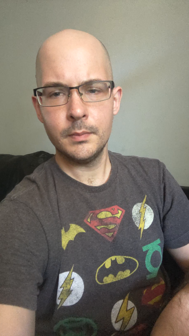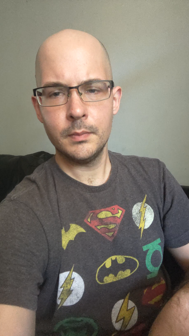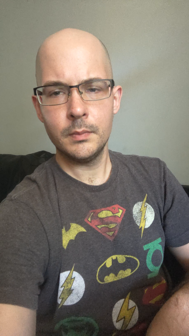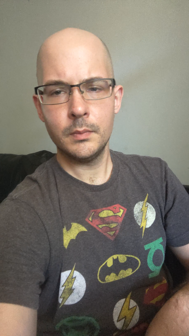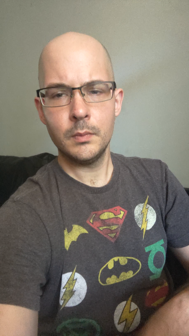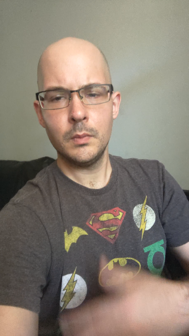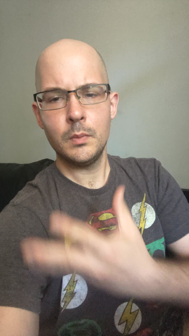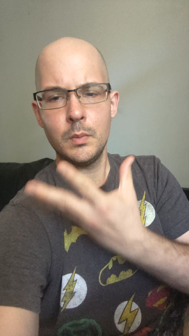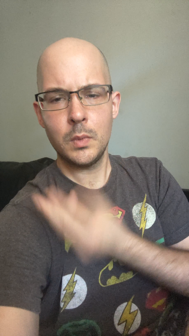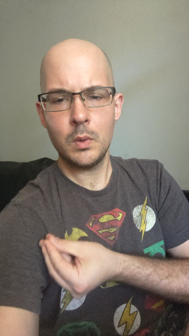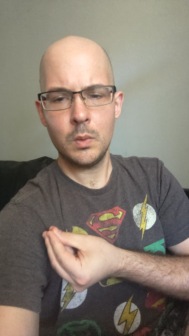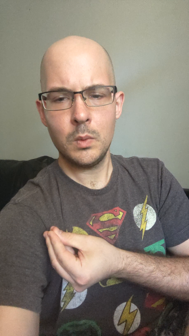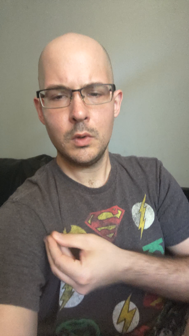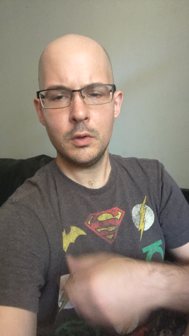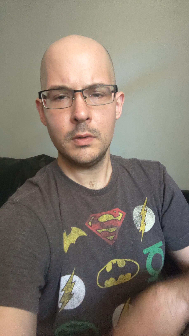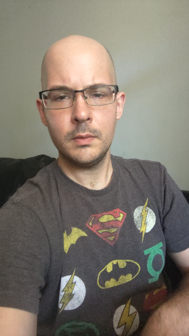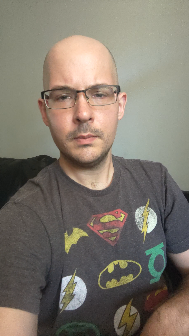poor